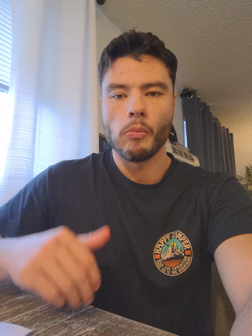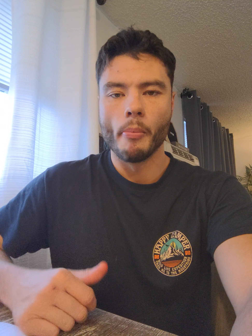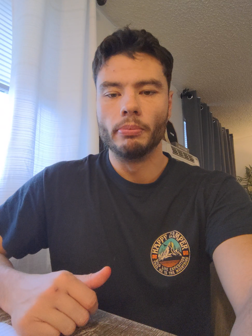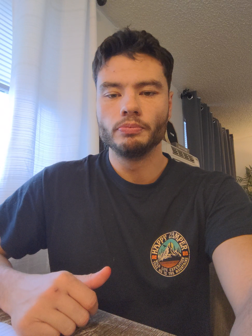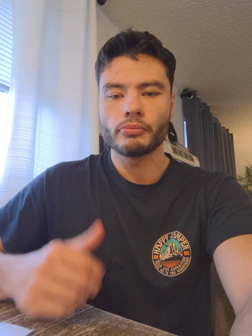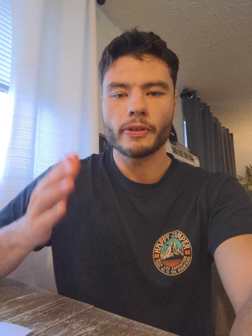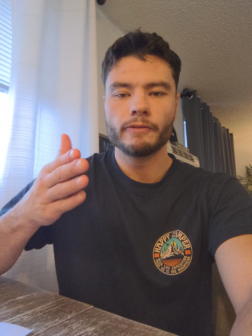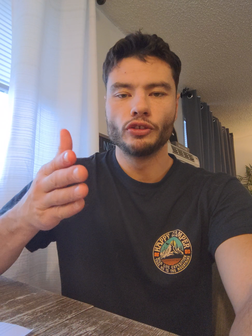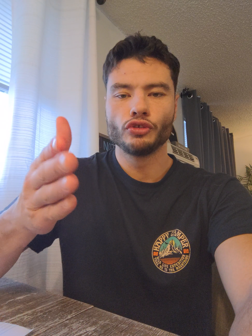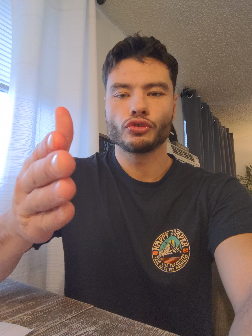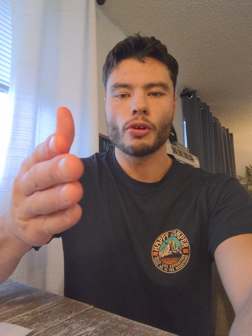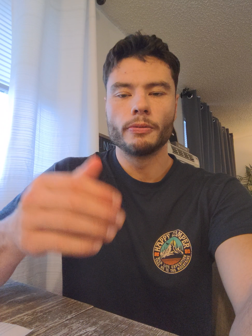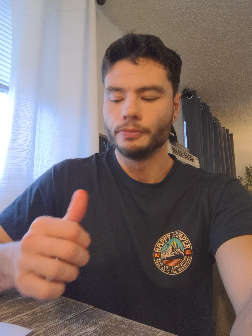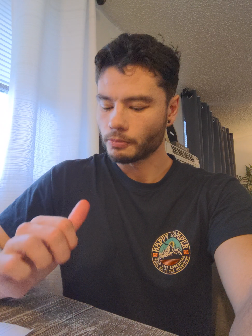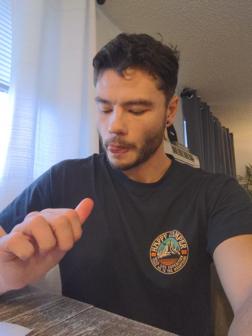fish